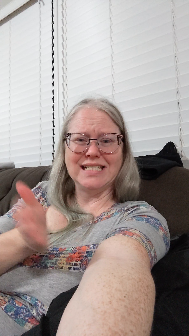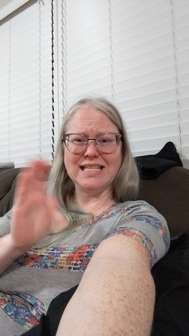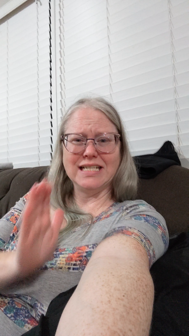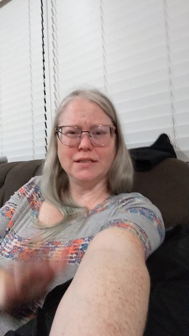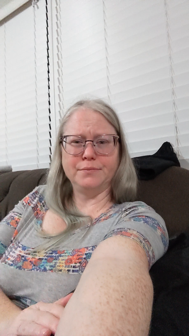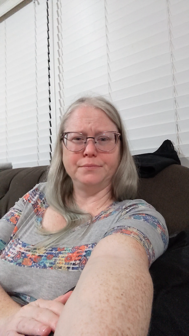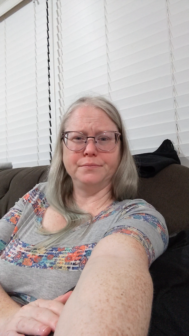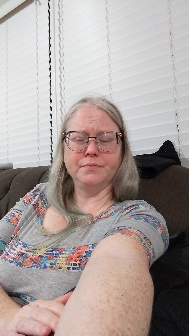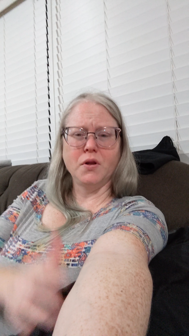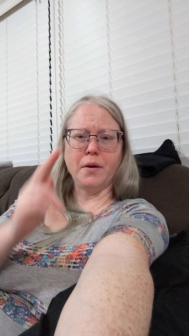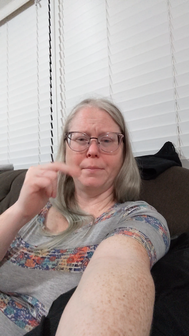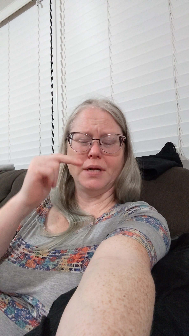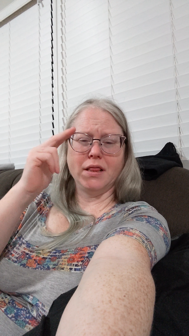build